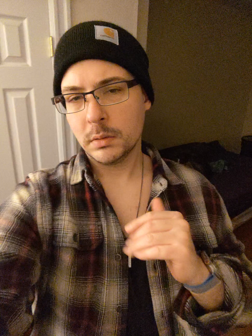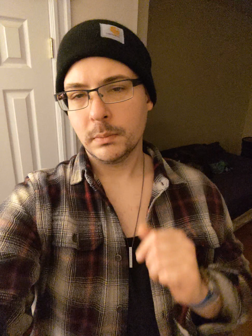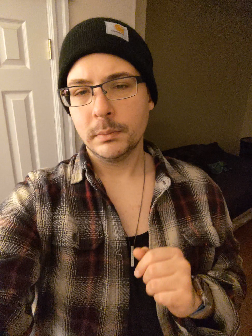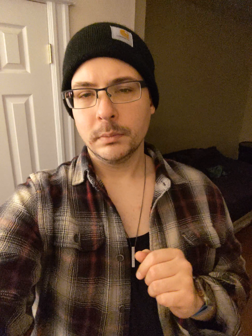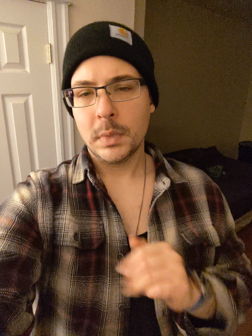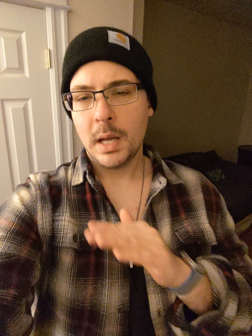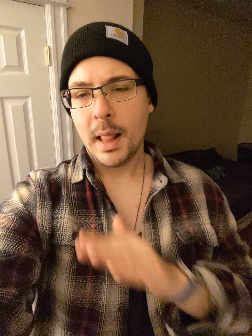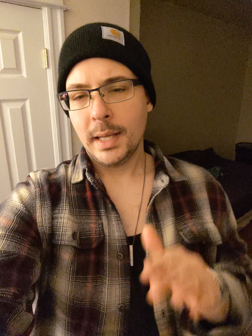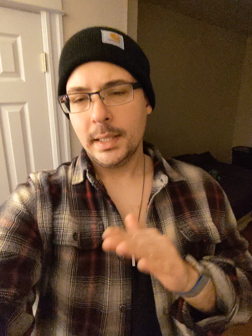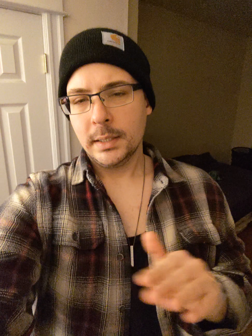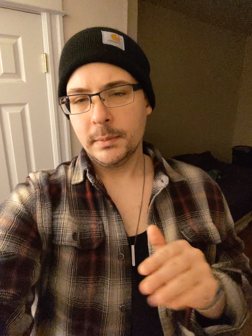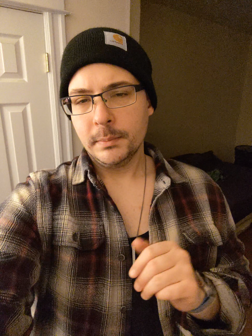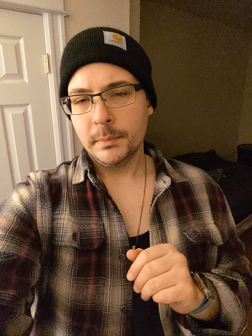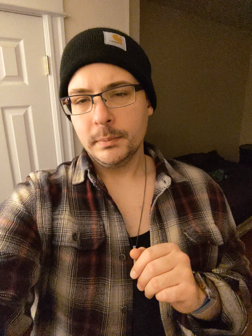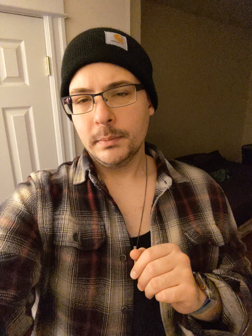clean